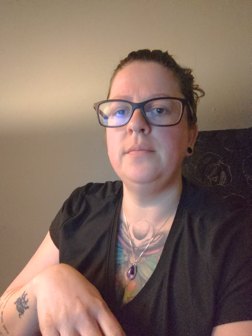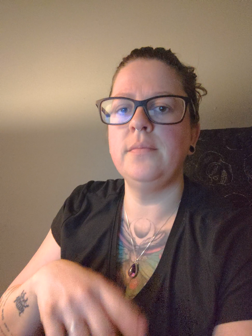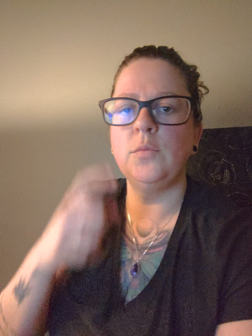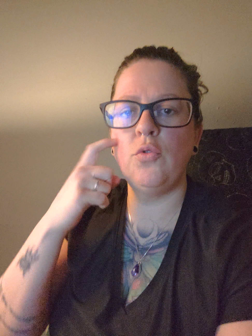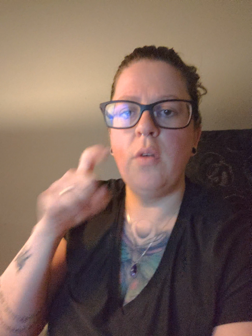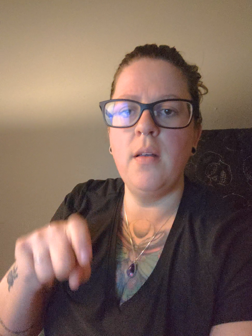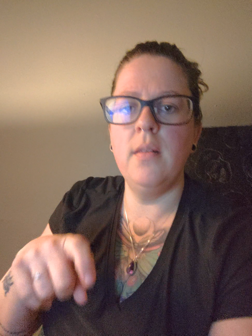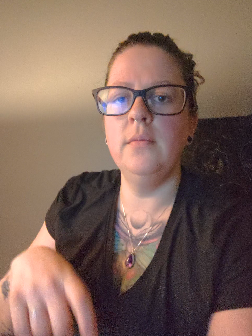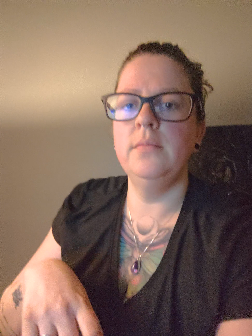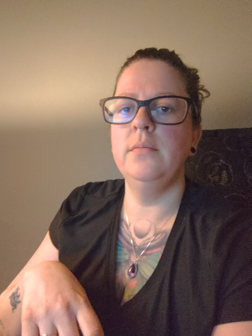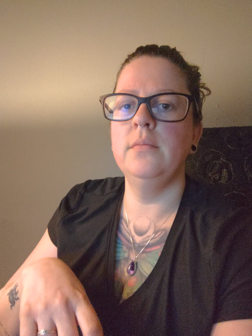cry